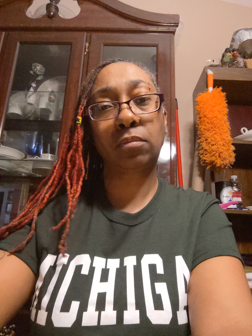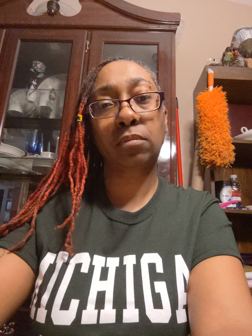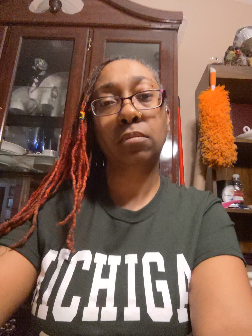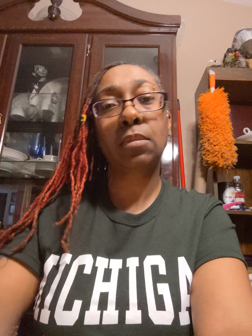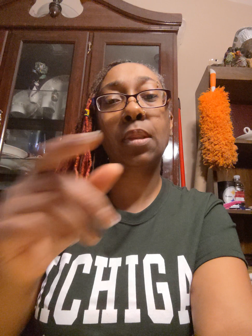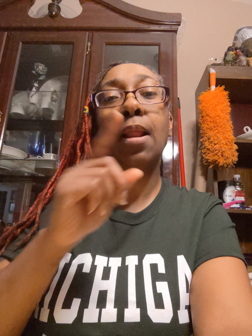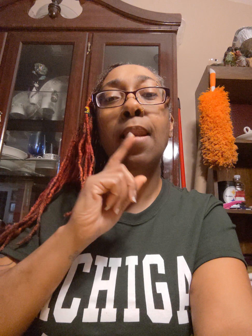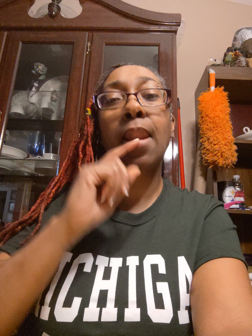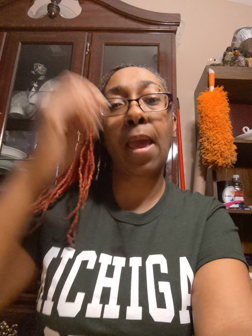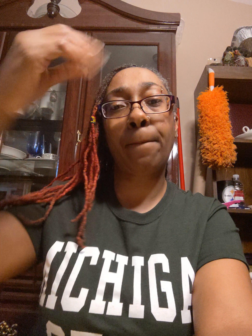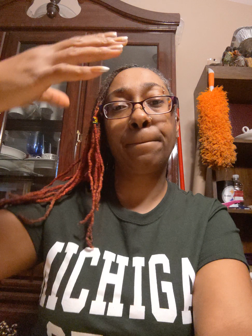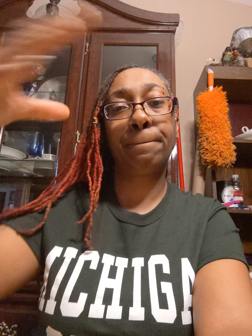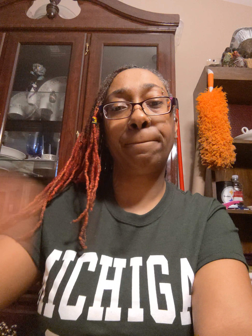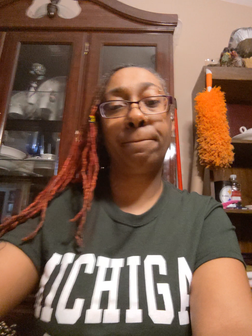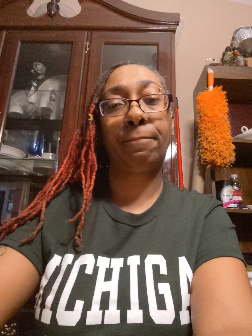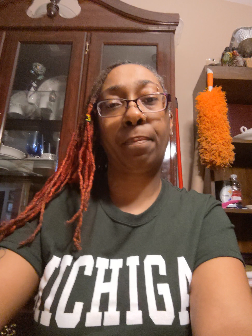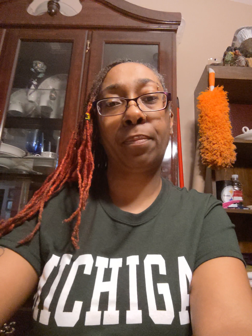lamp